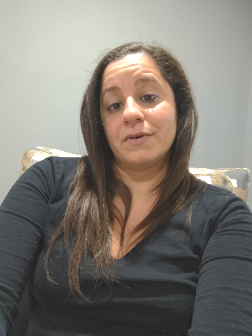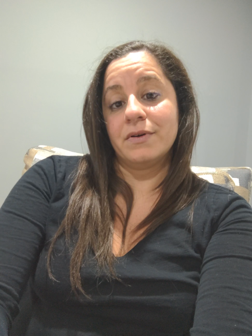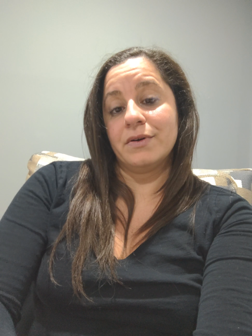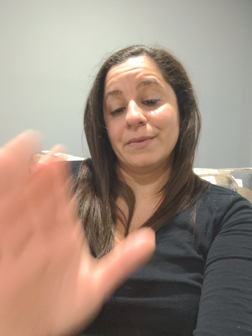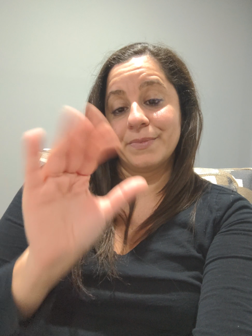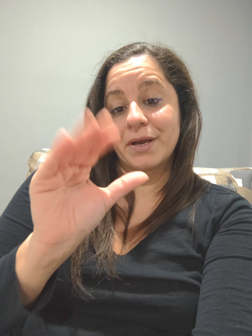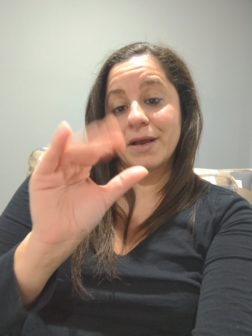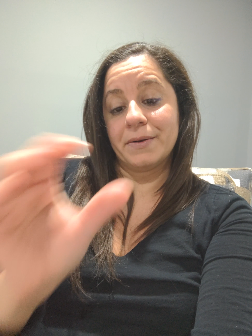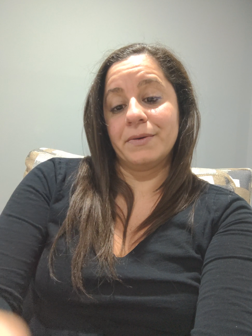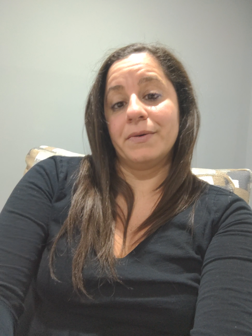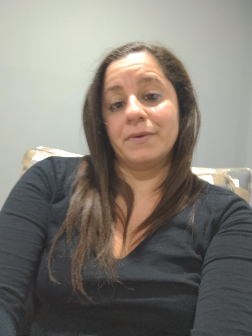bye